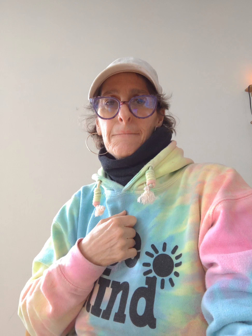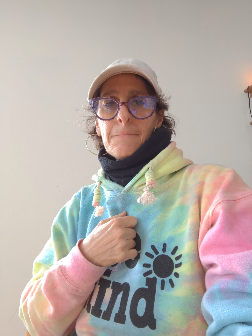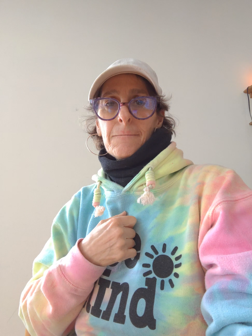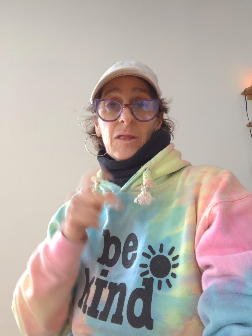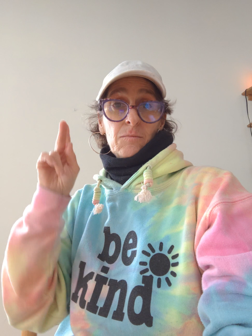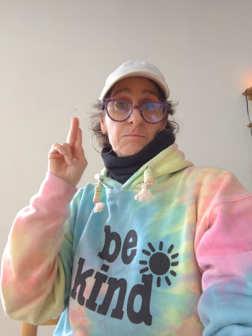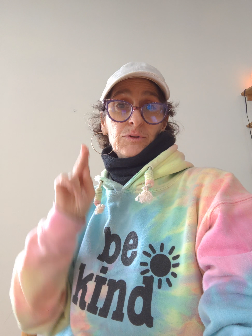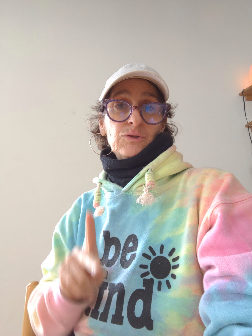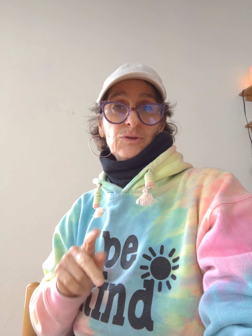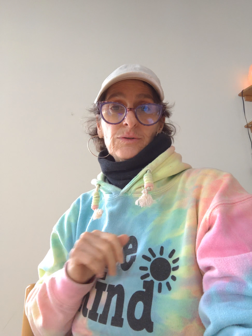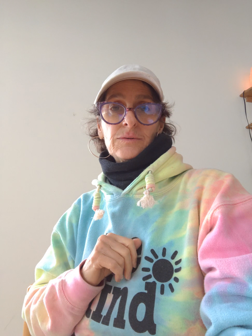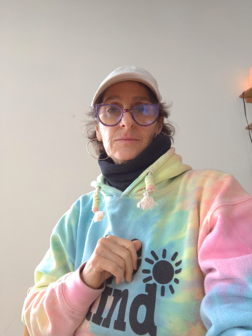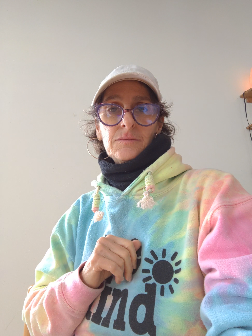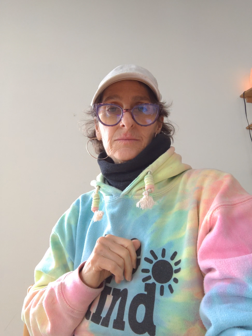person